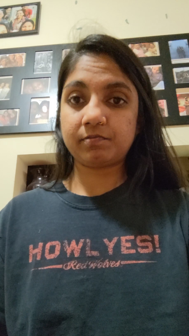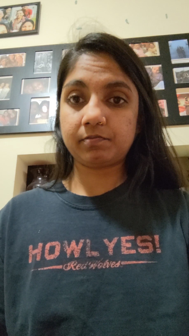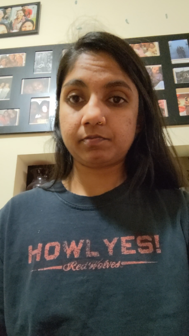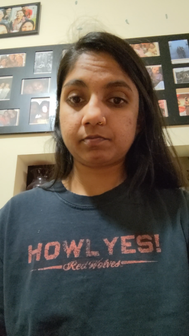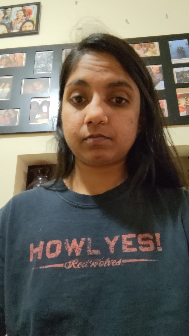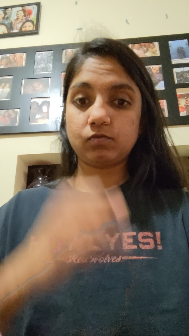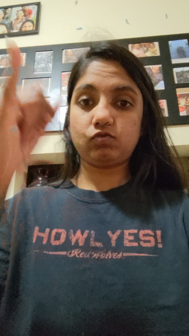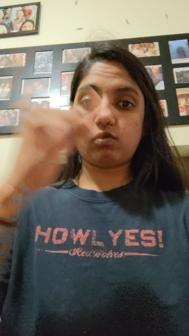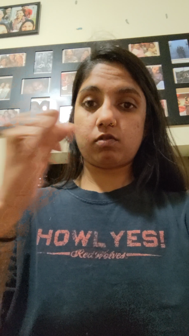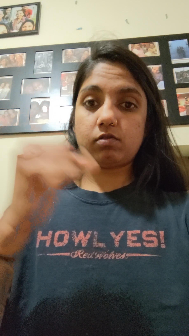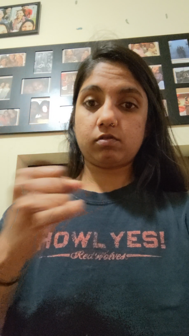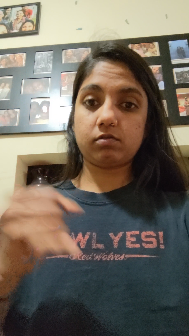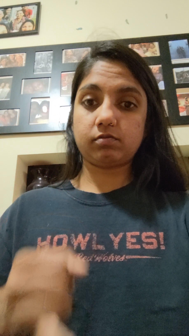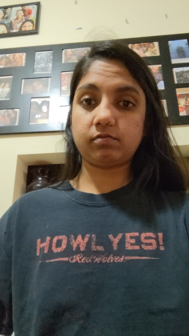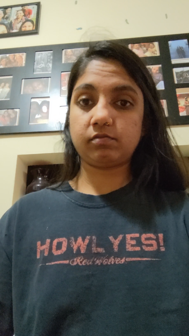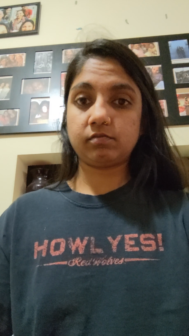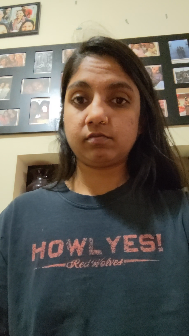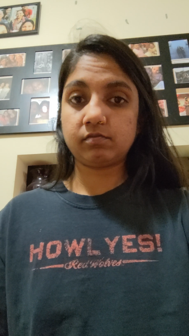draw